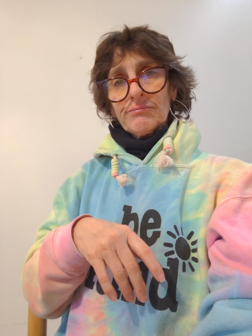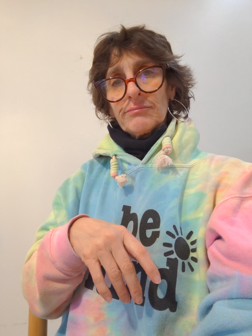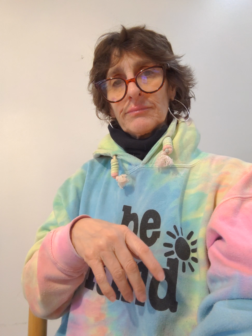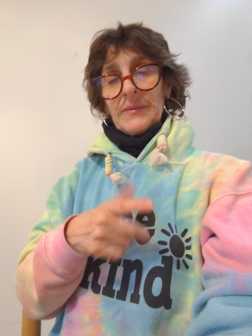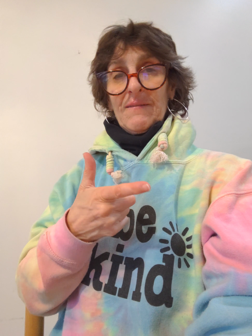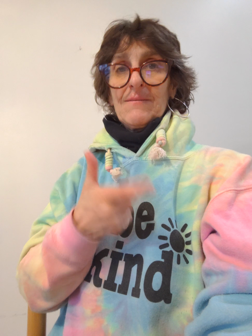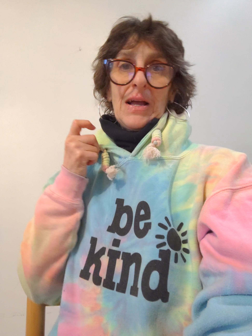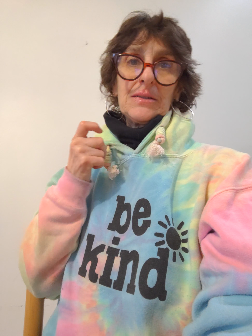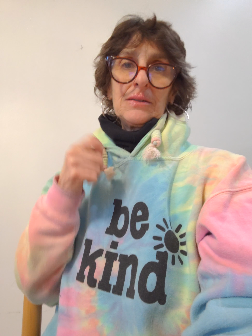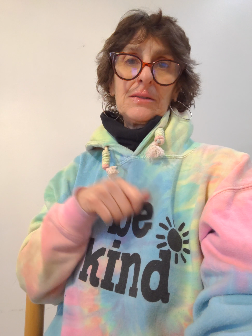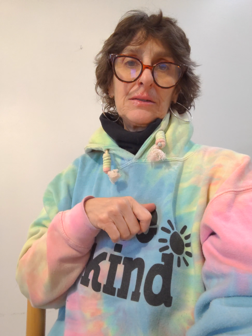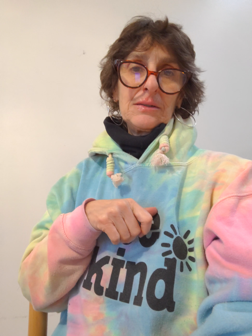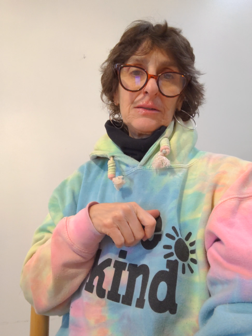fast